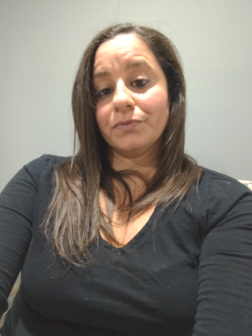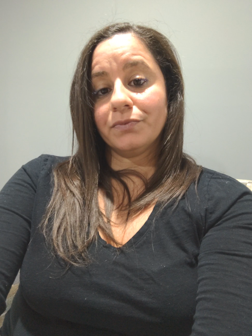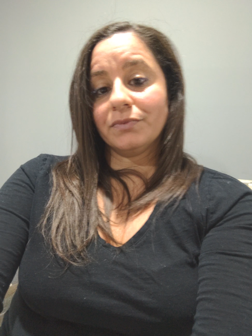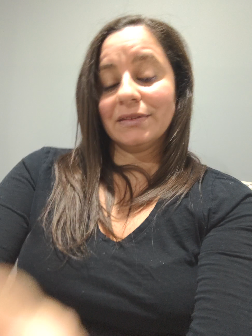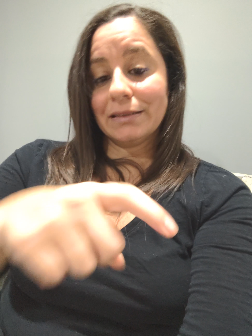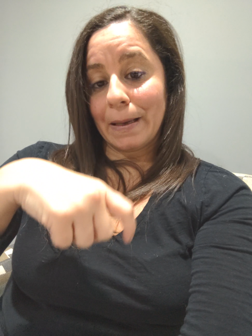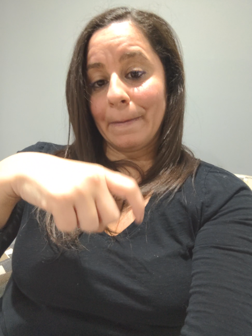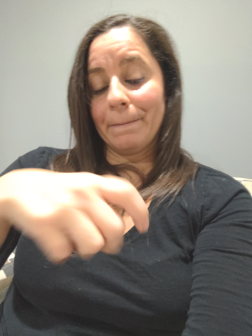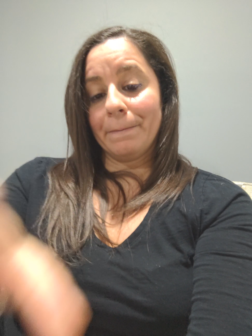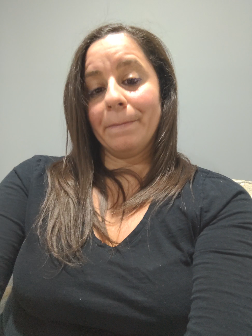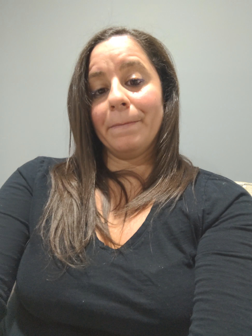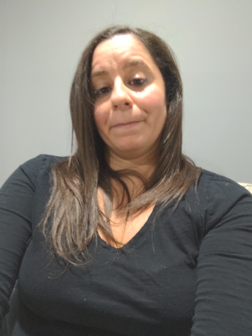time